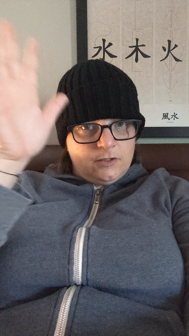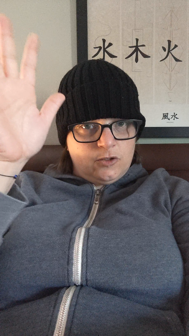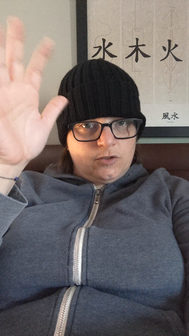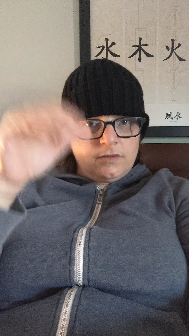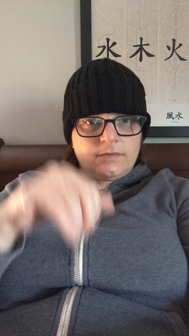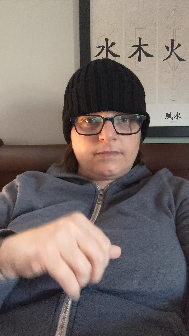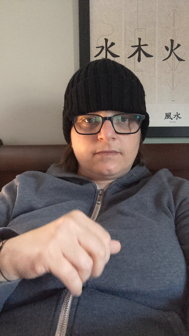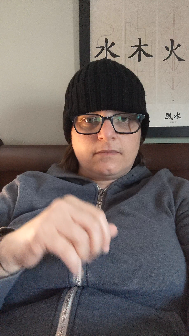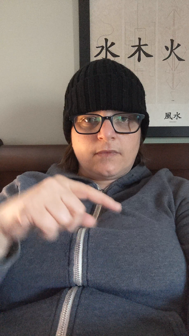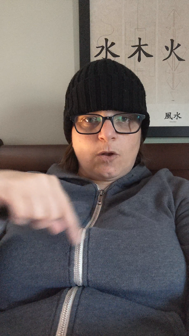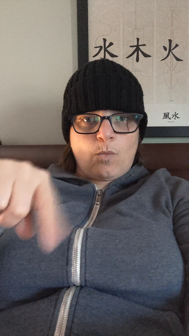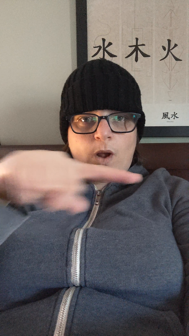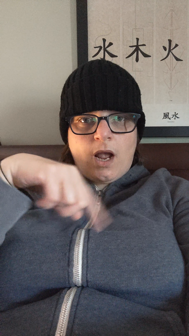around